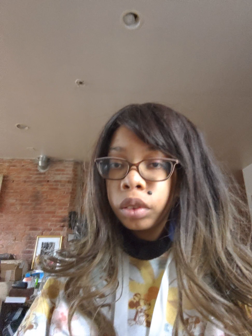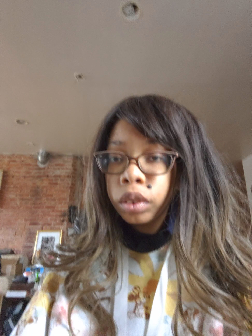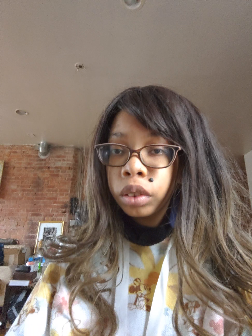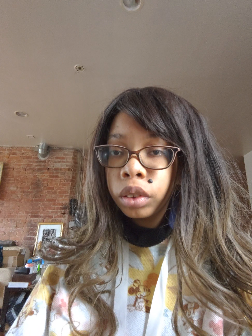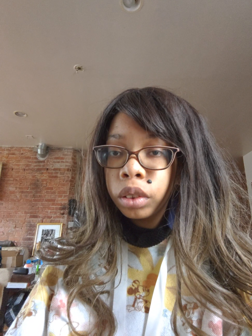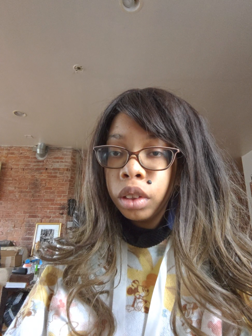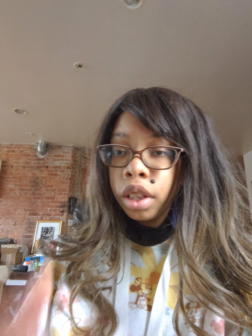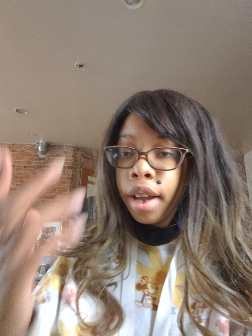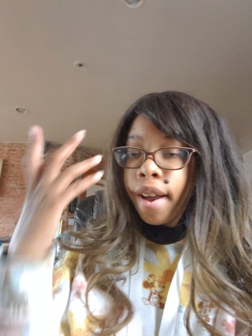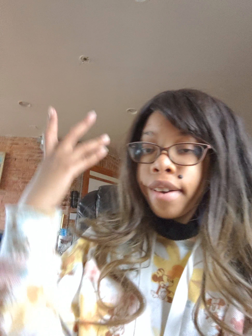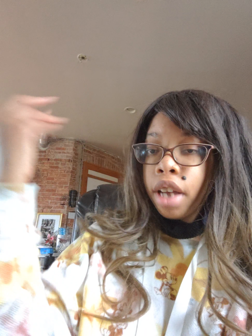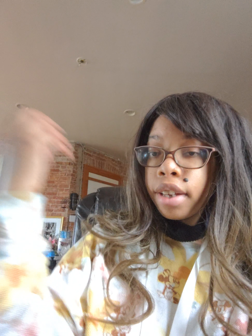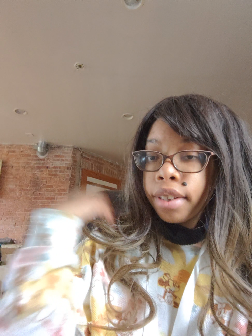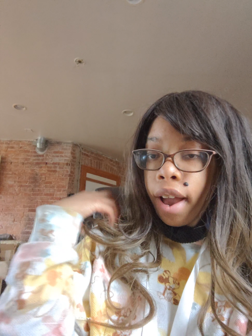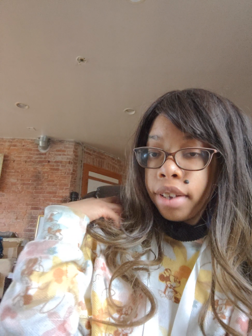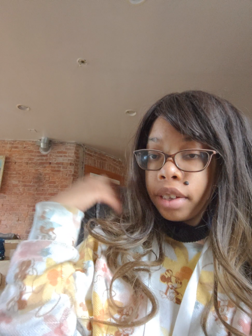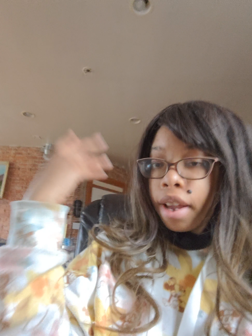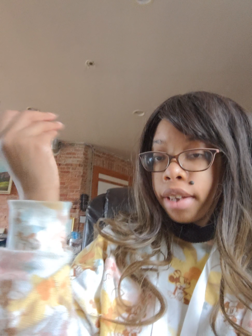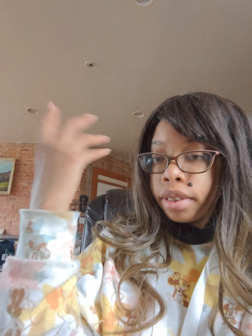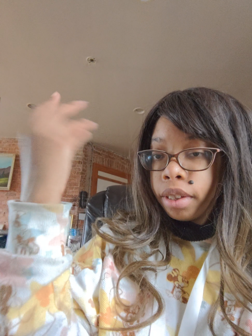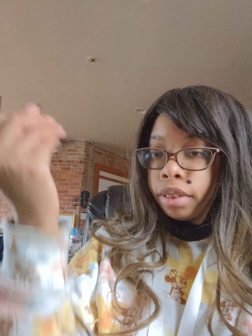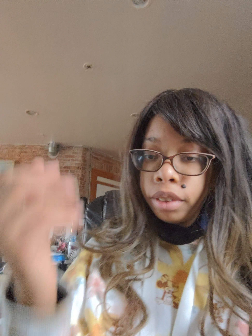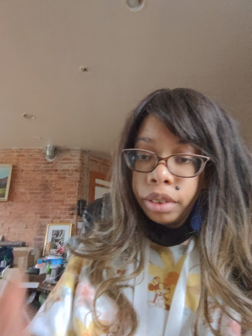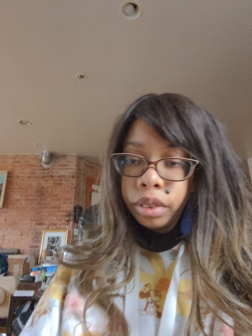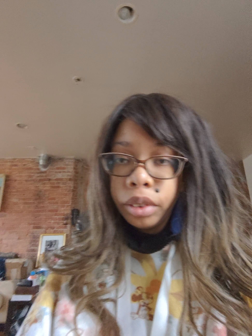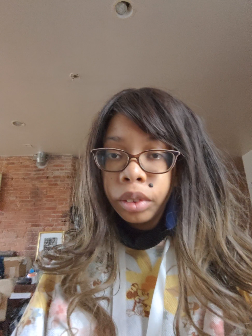outside